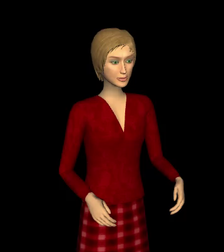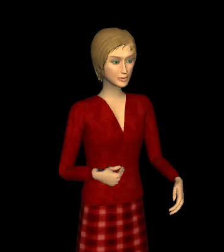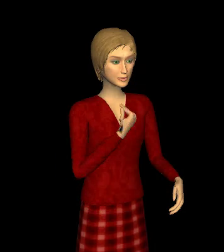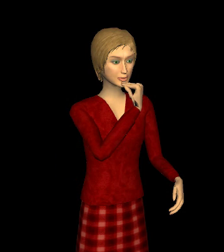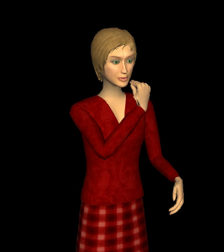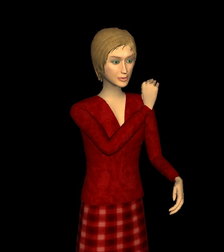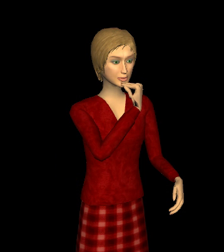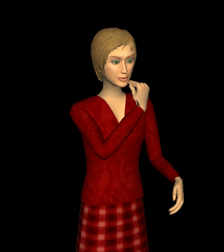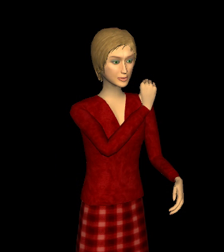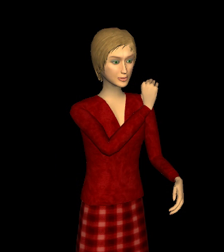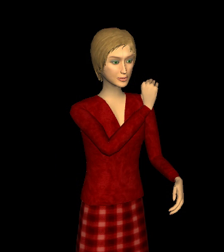شتاء